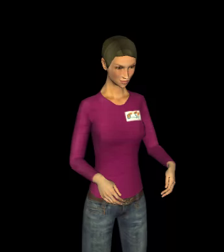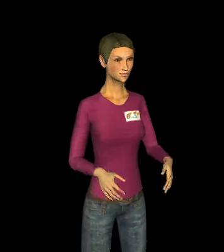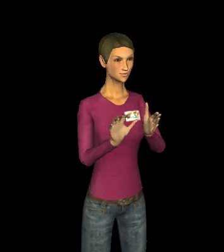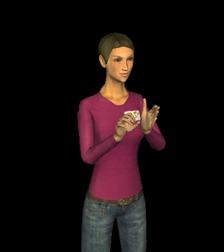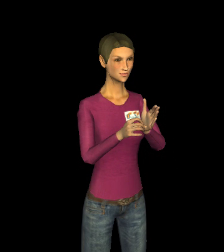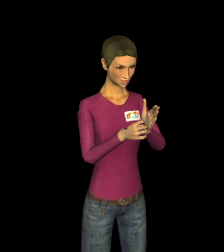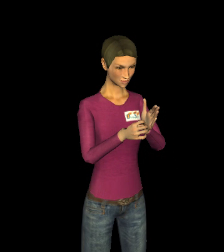طماطم